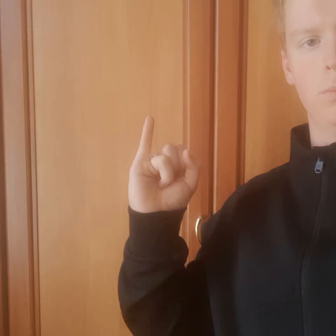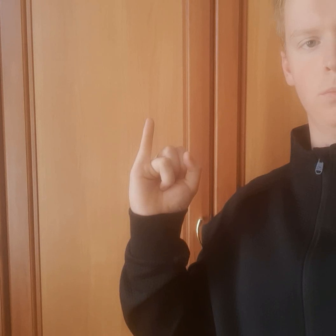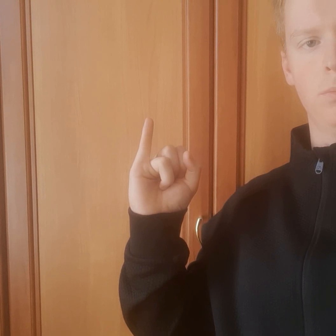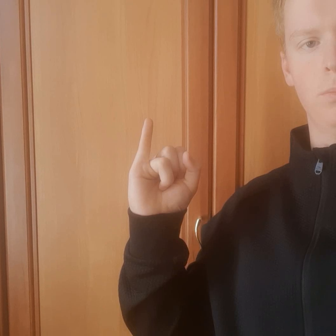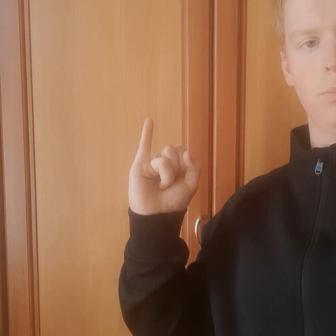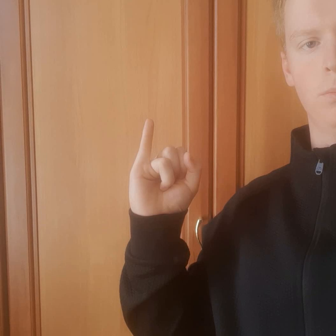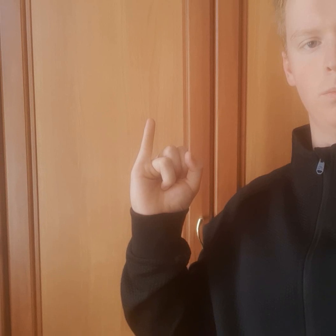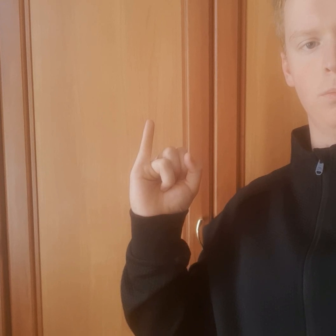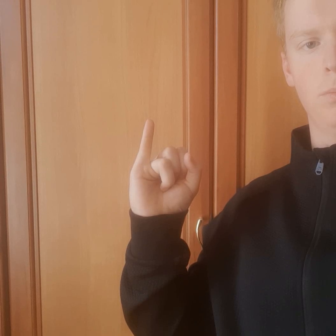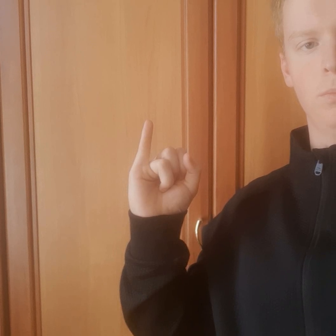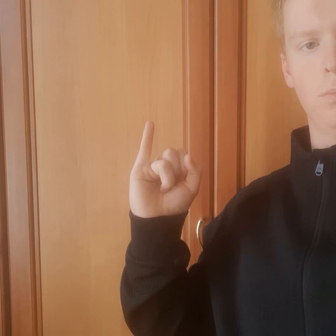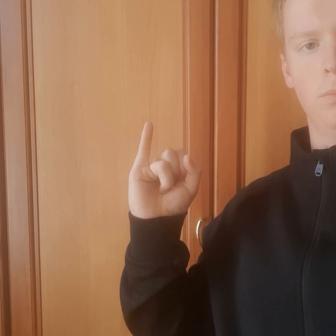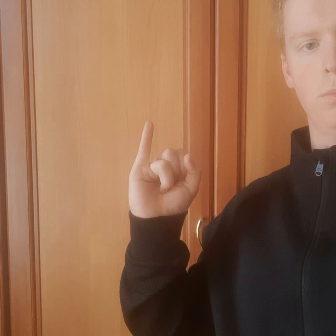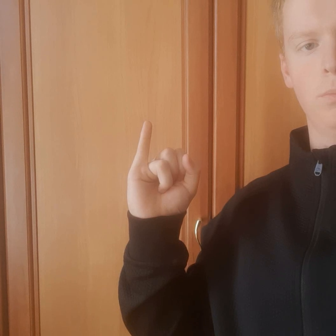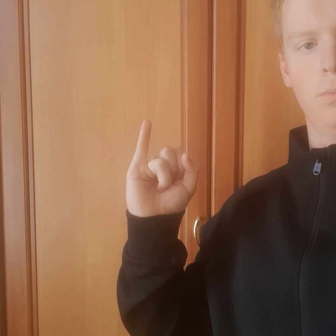І